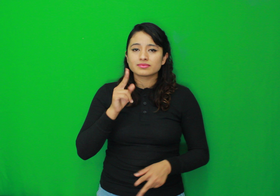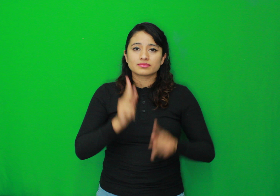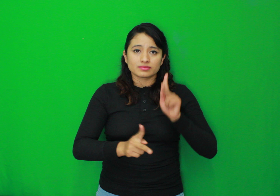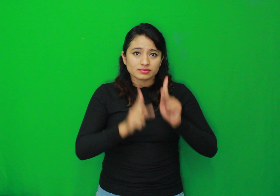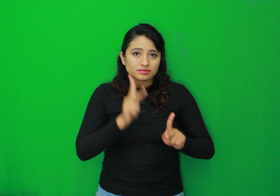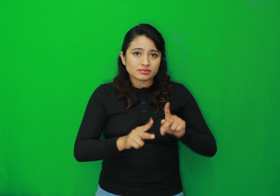platicar